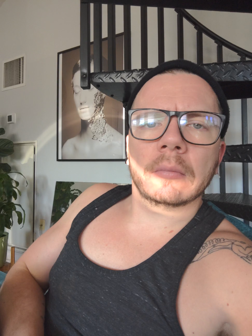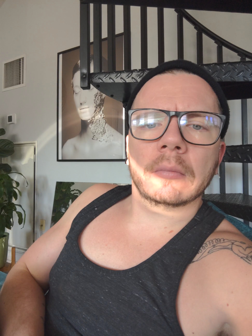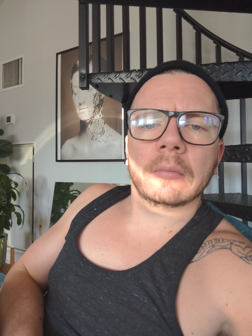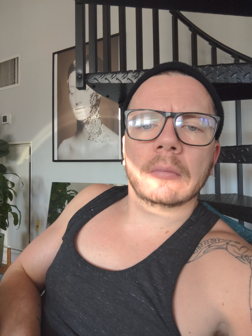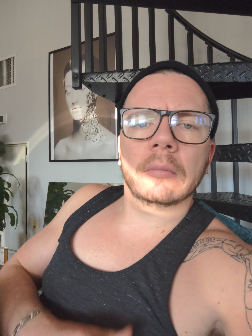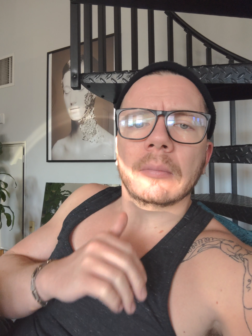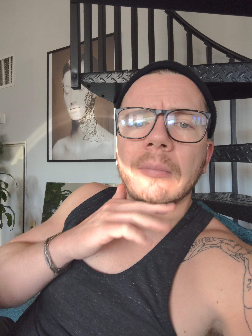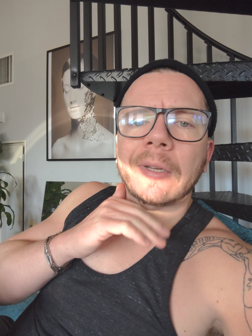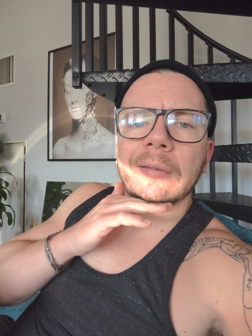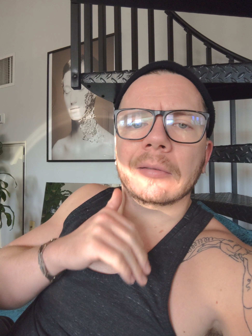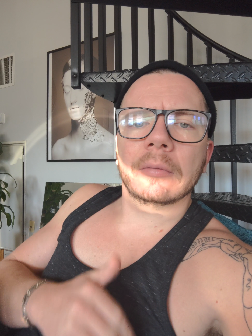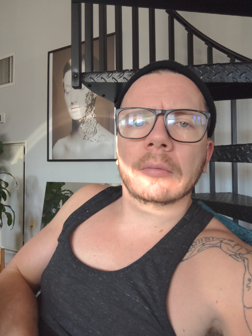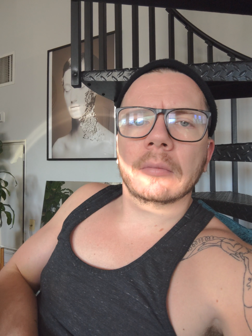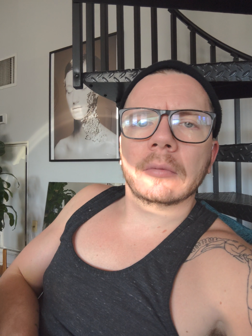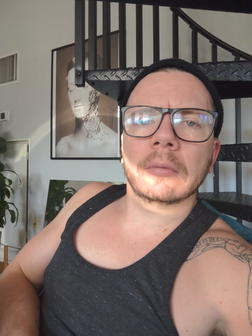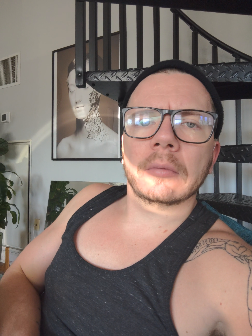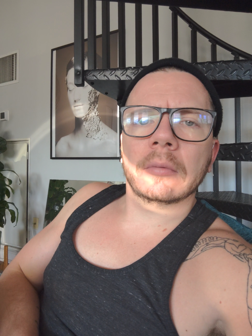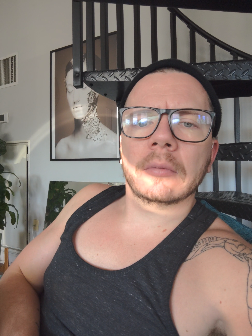pig